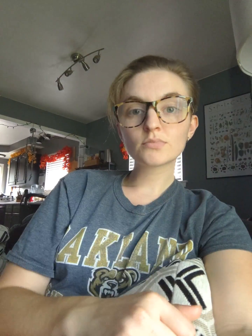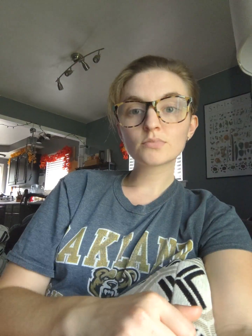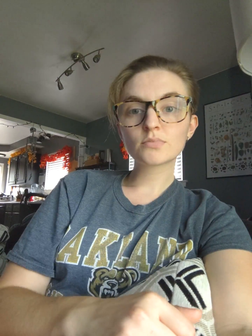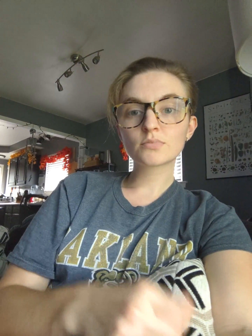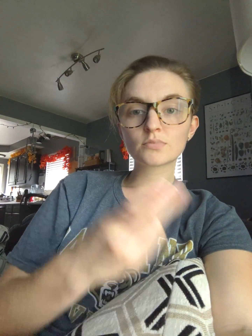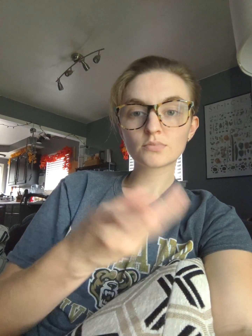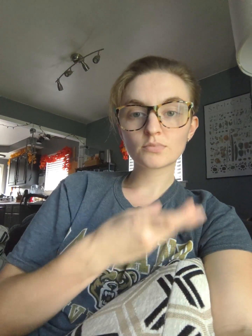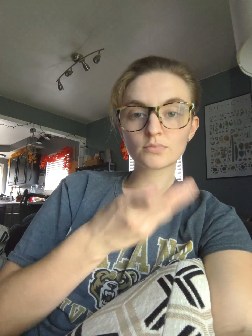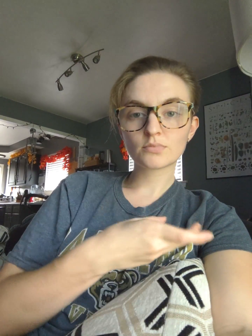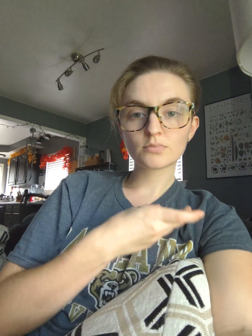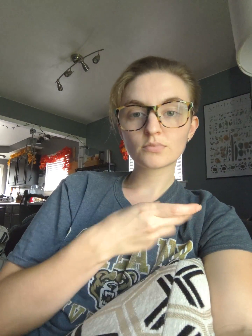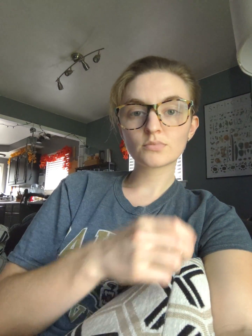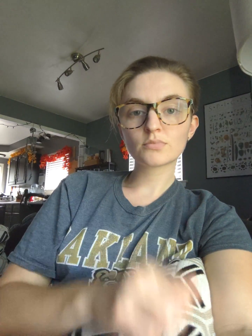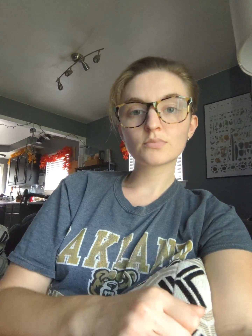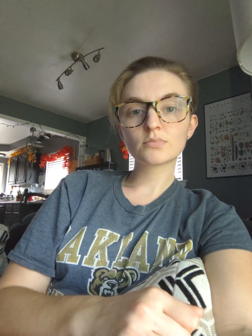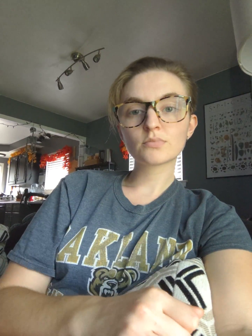sheep